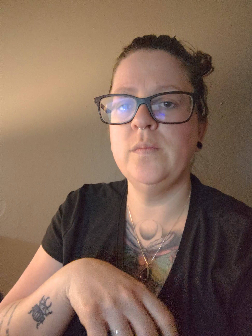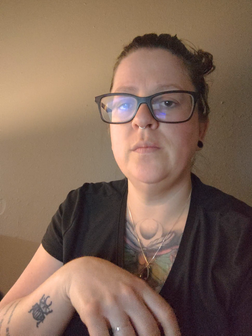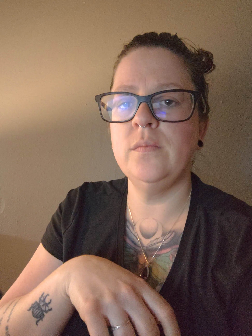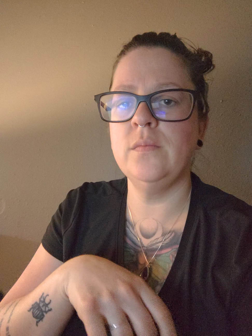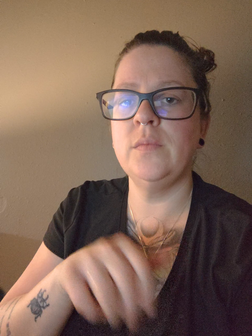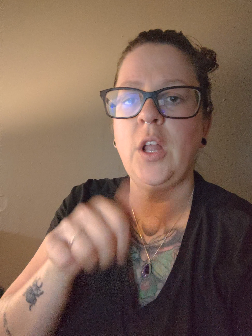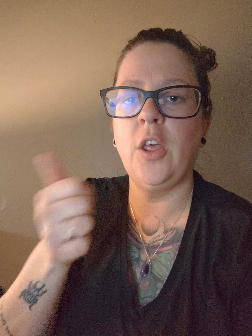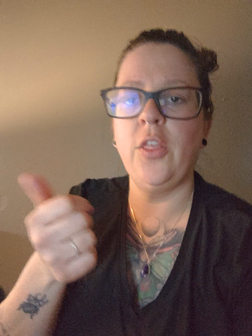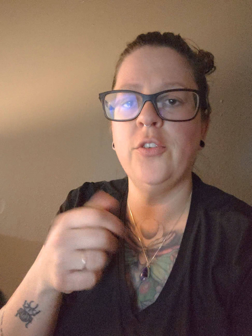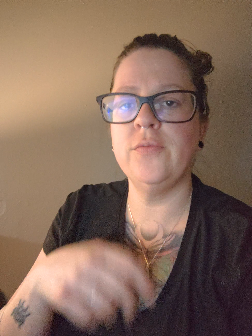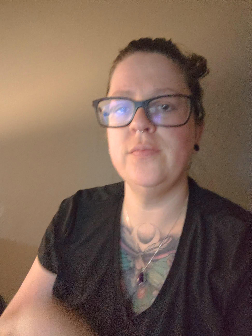another